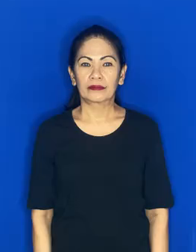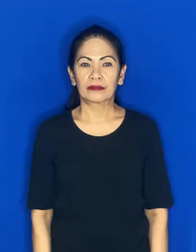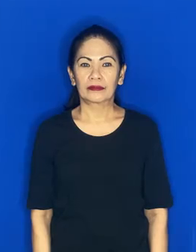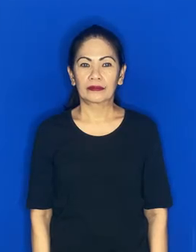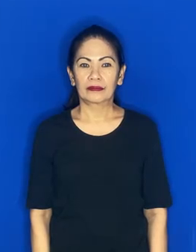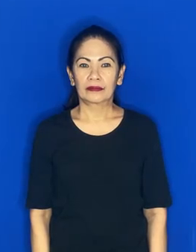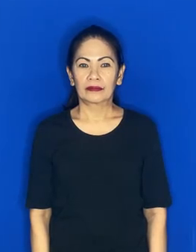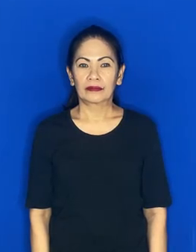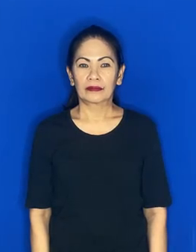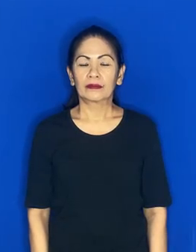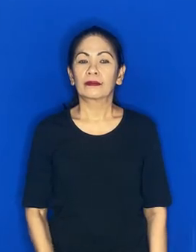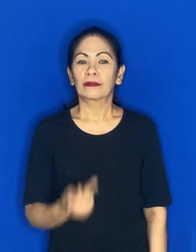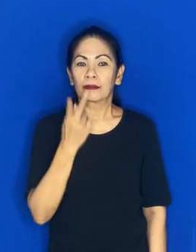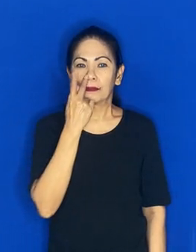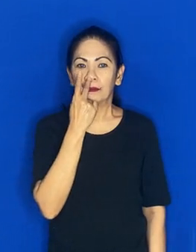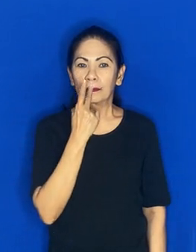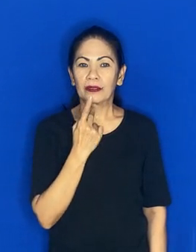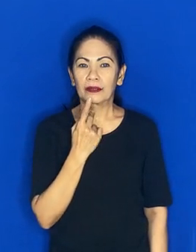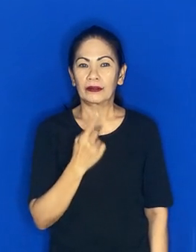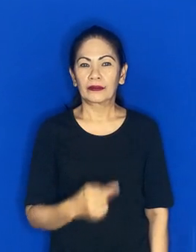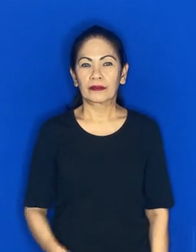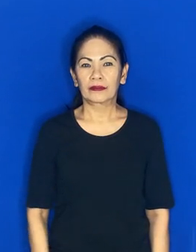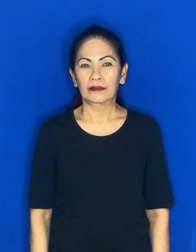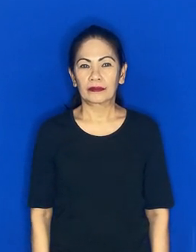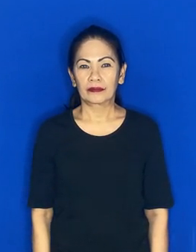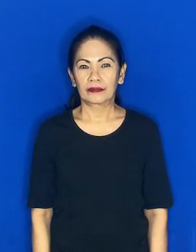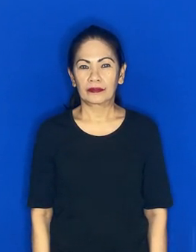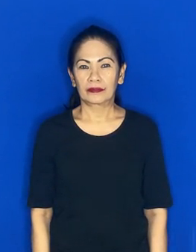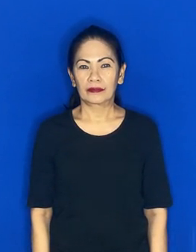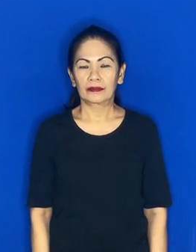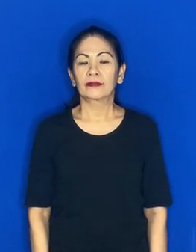pink